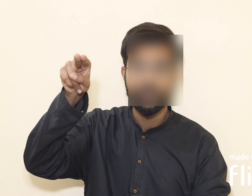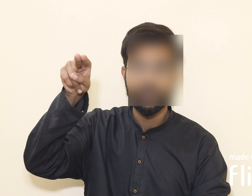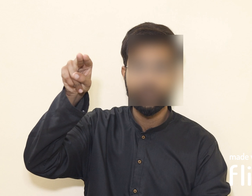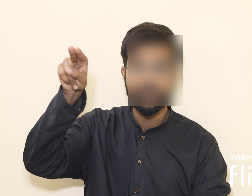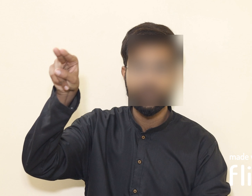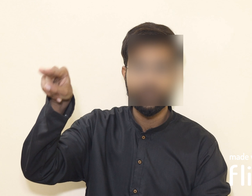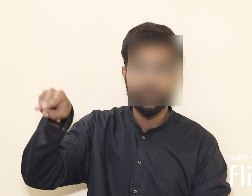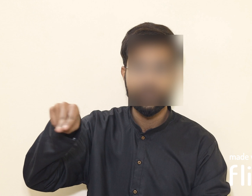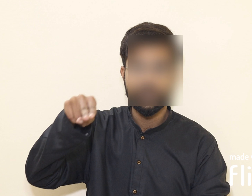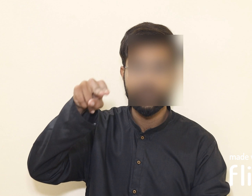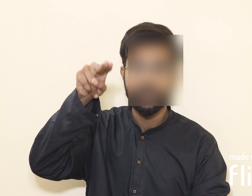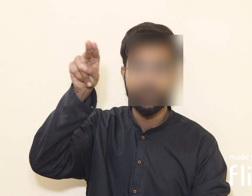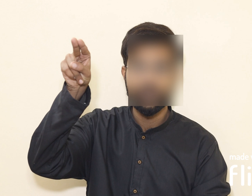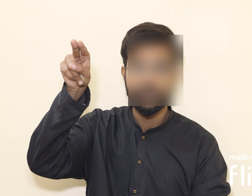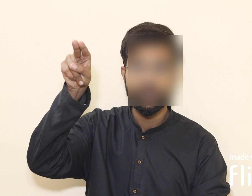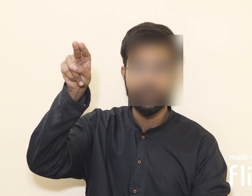ہ